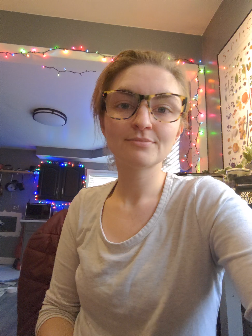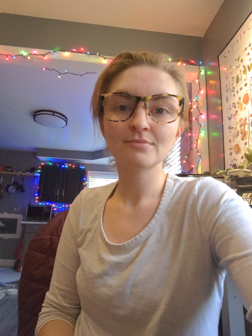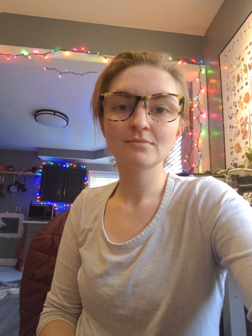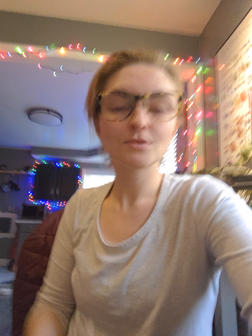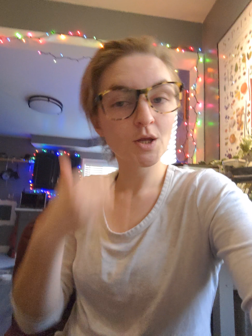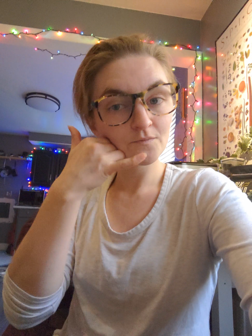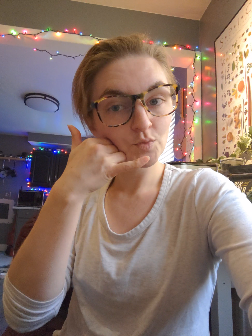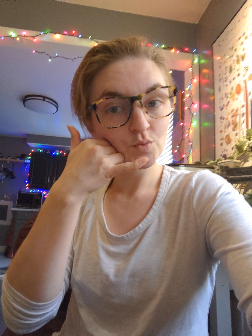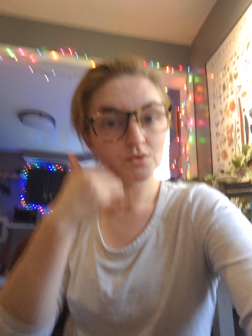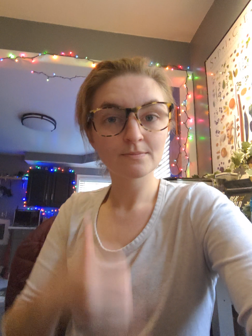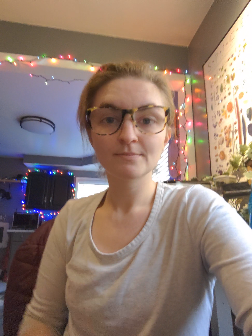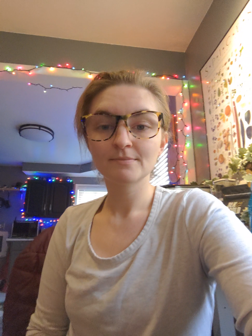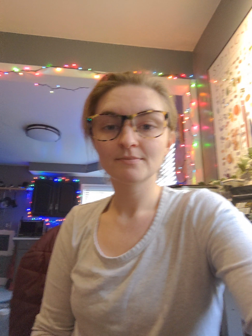call on the phone